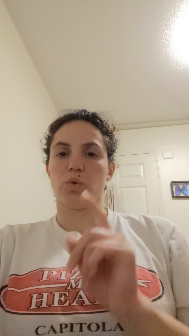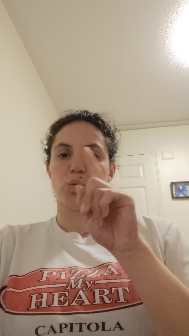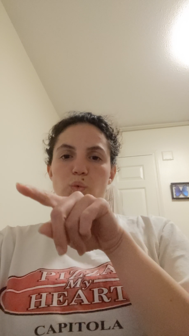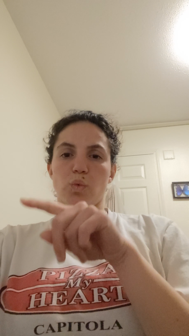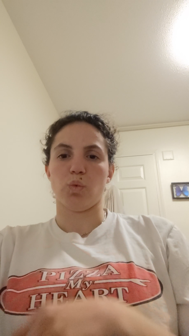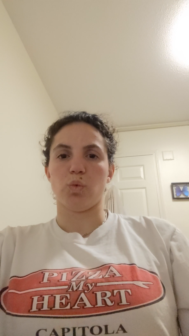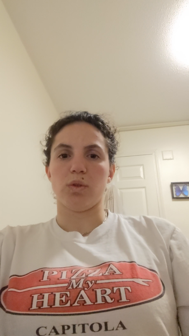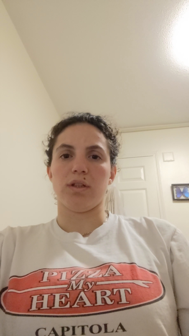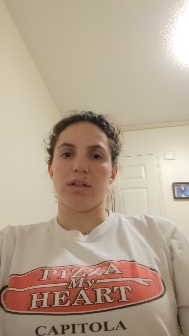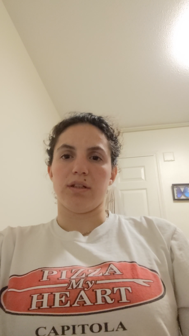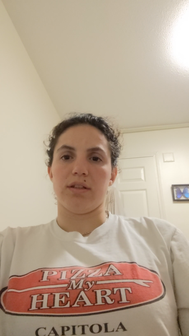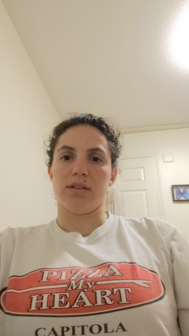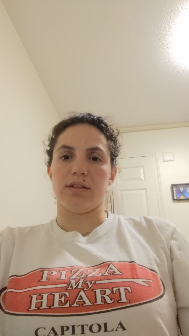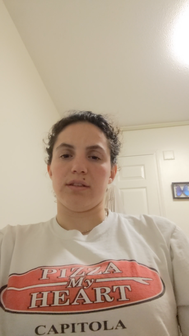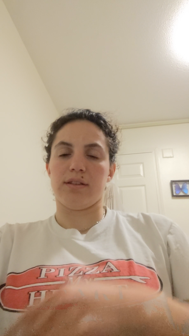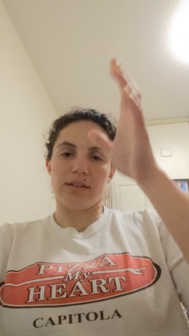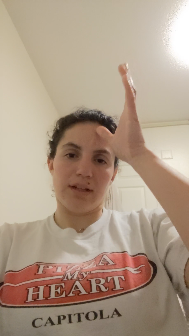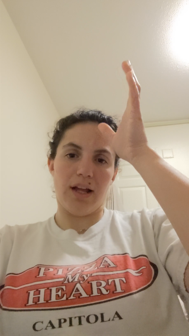daddy